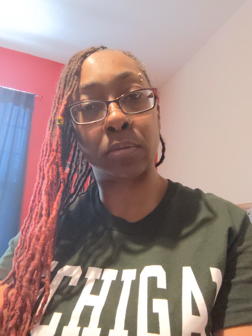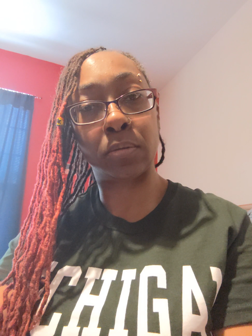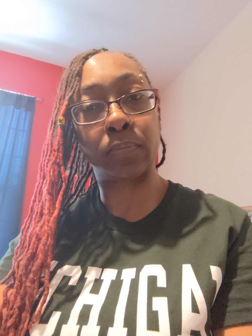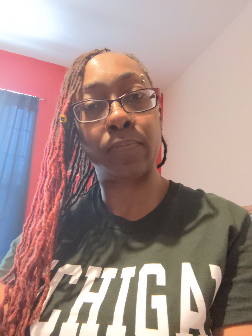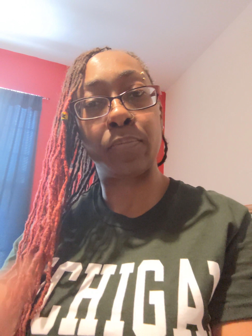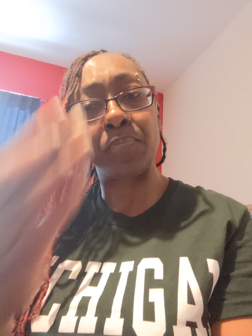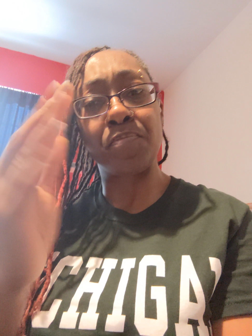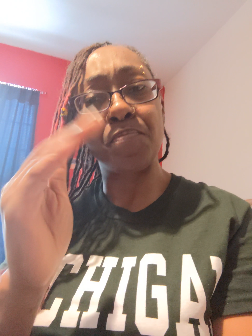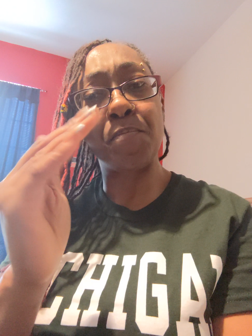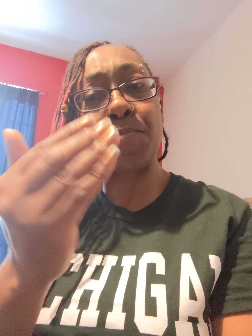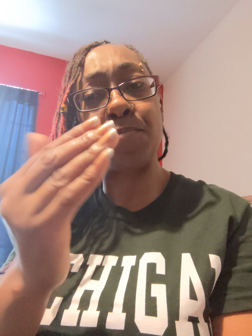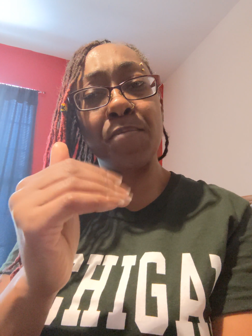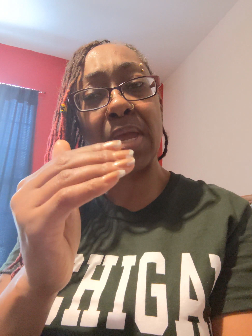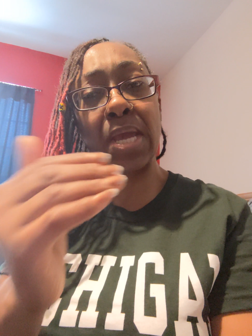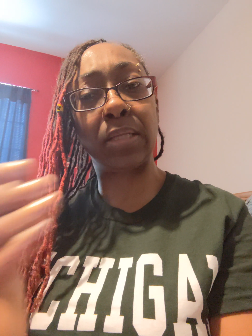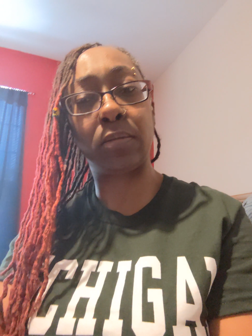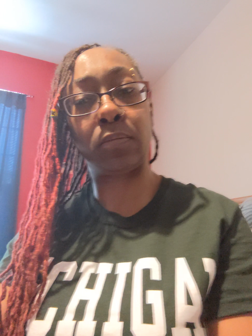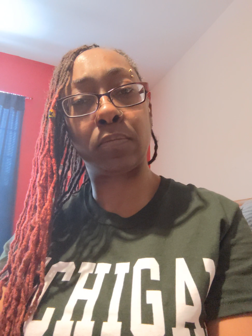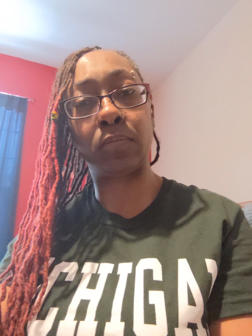mitten